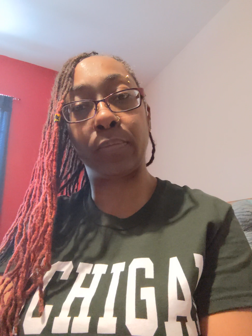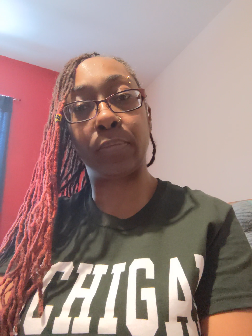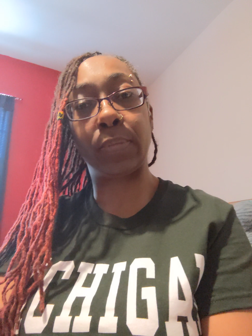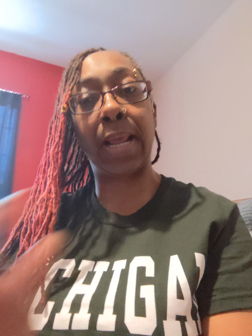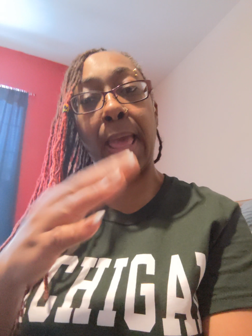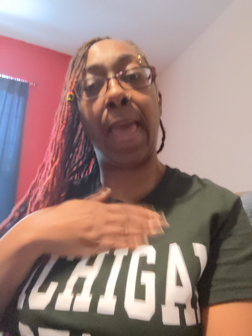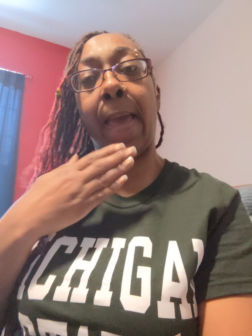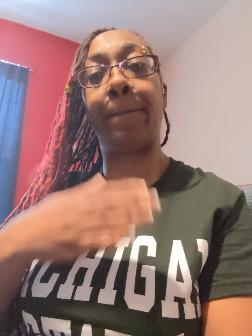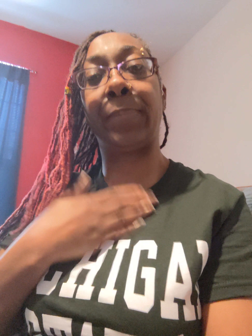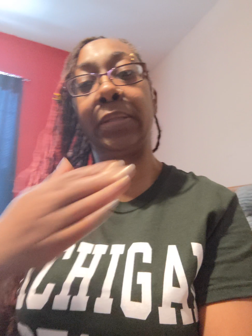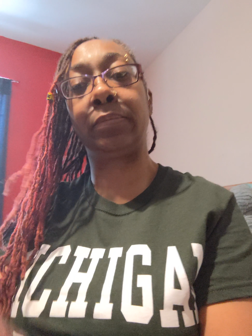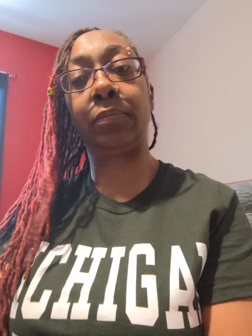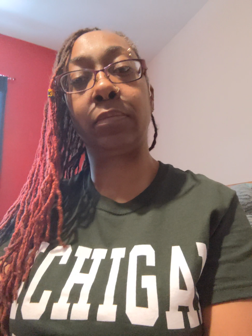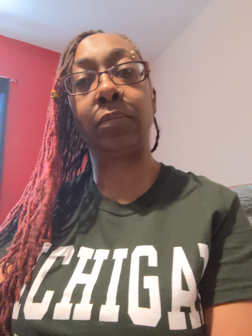happy